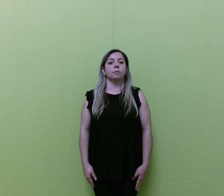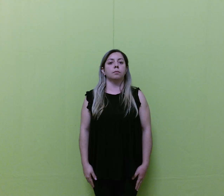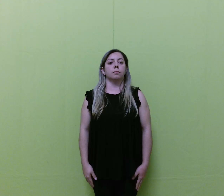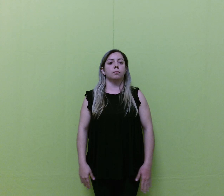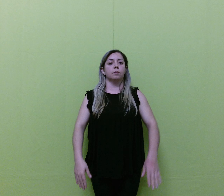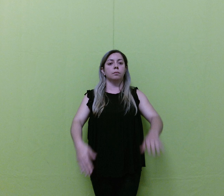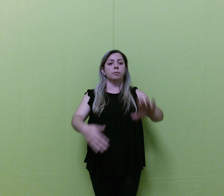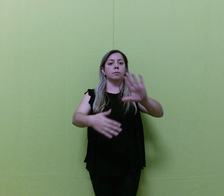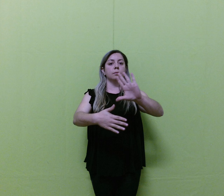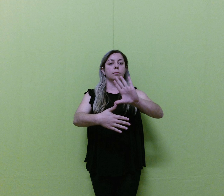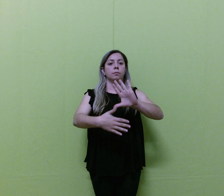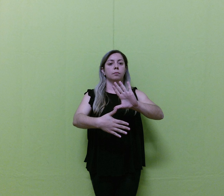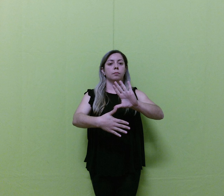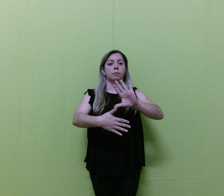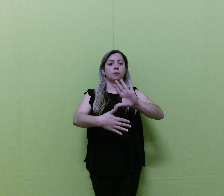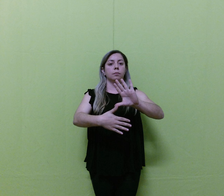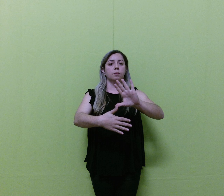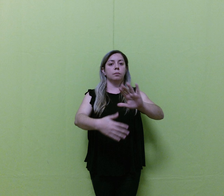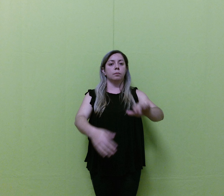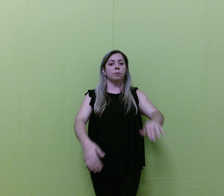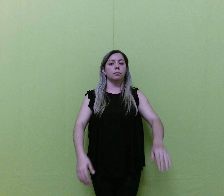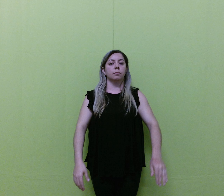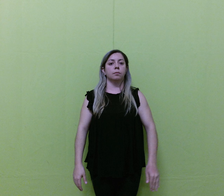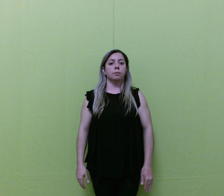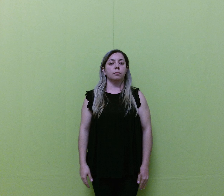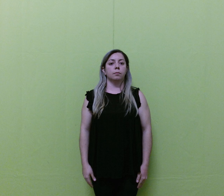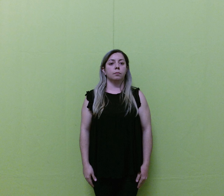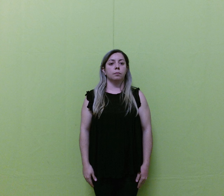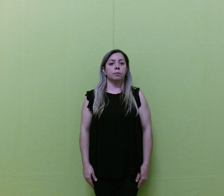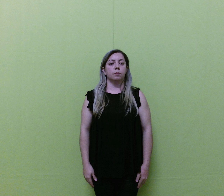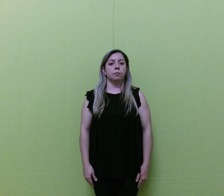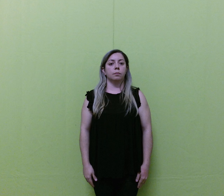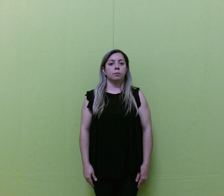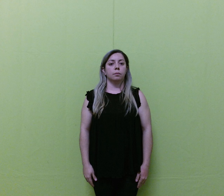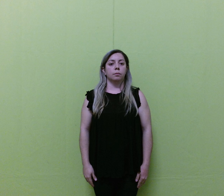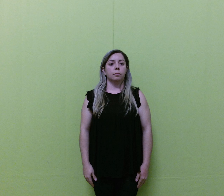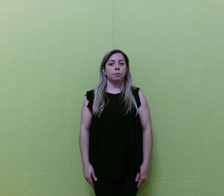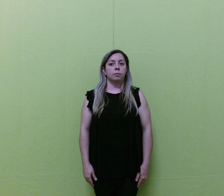América